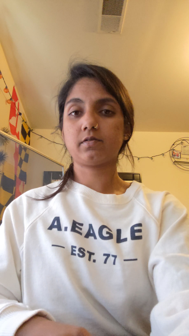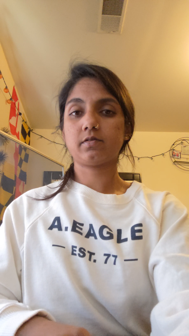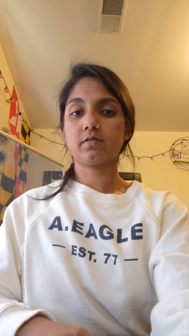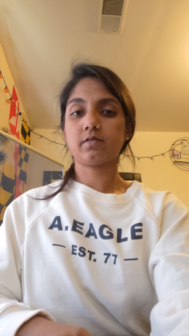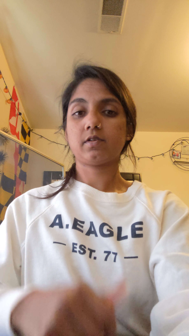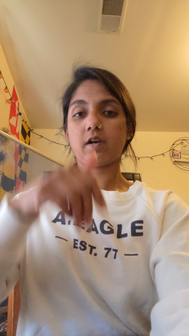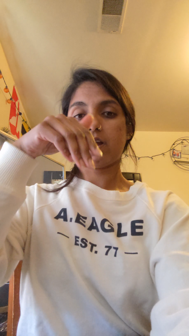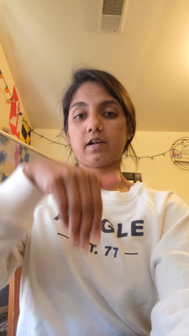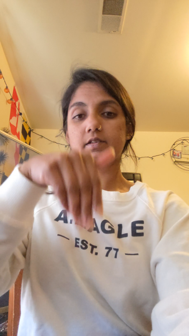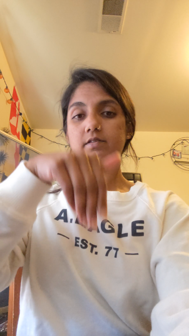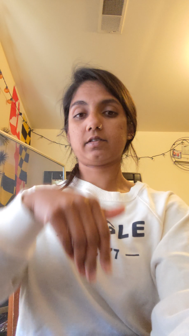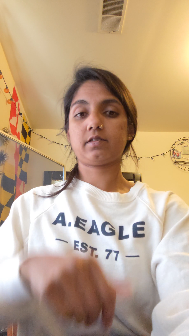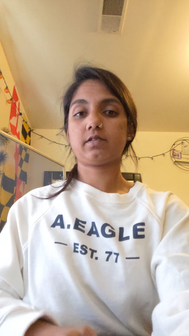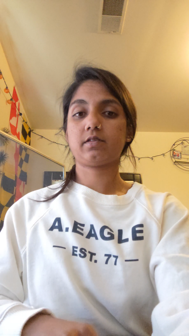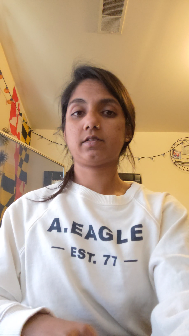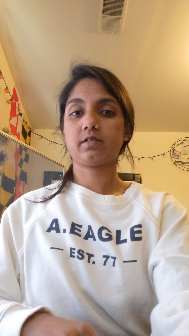night night